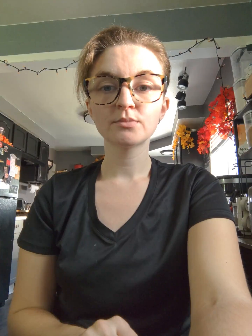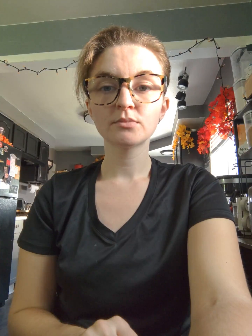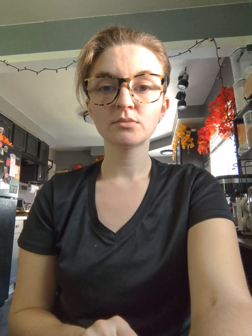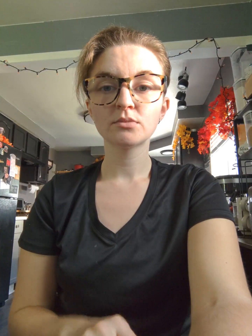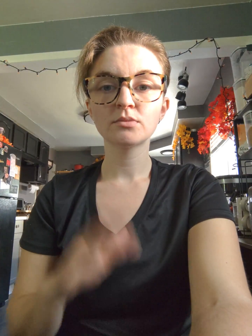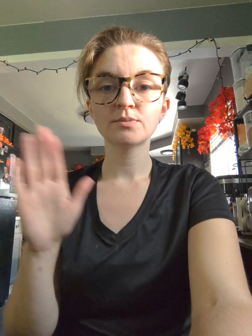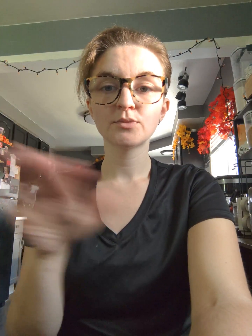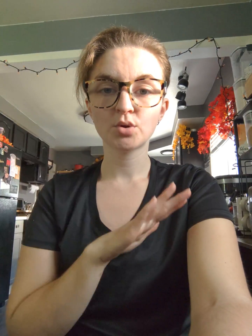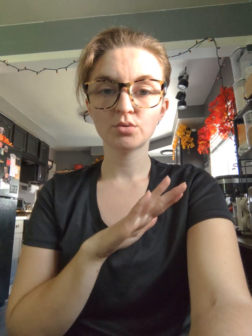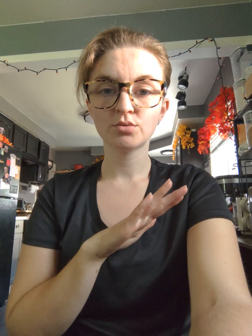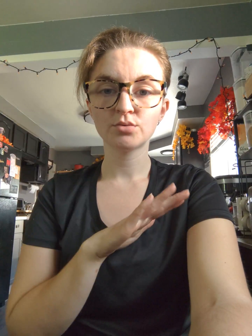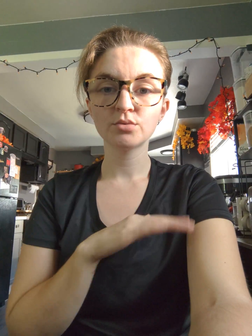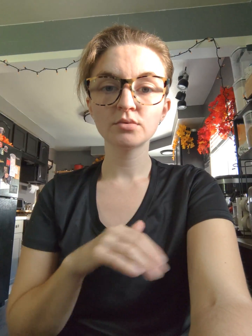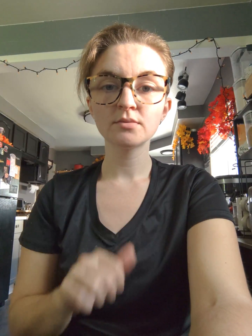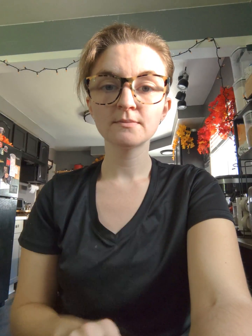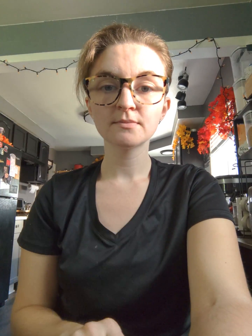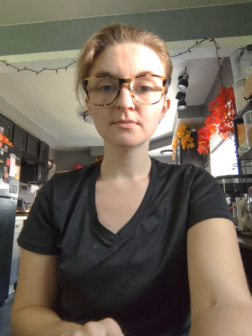full